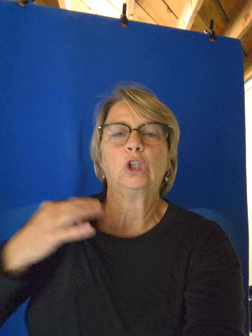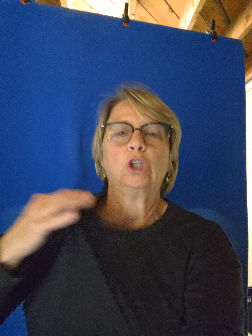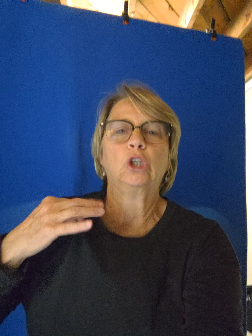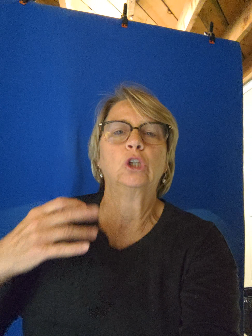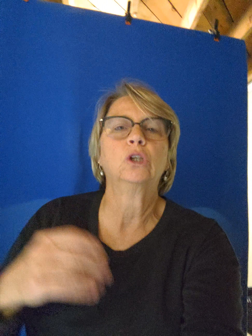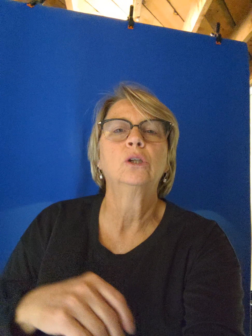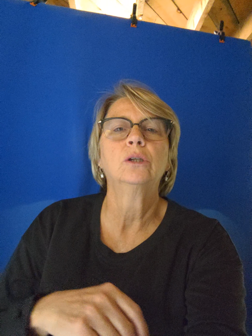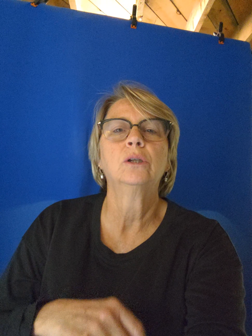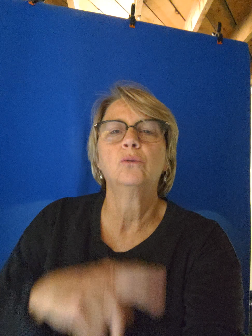shirt